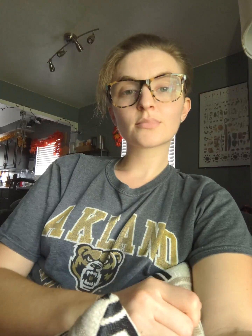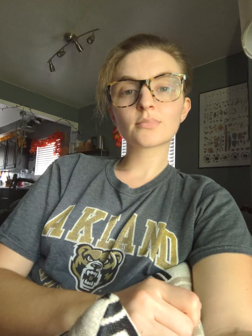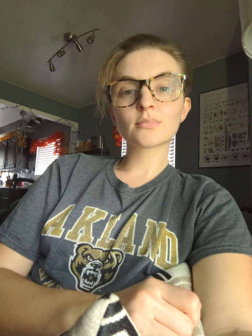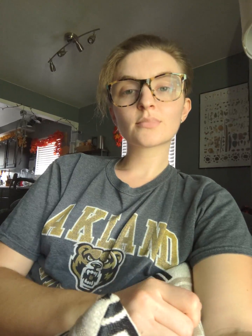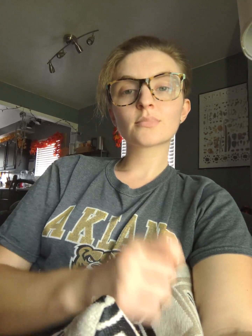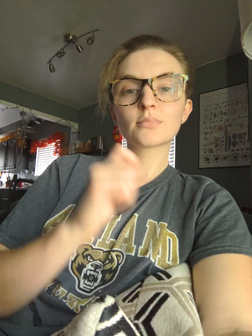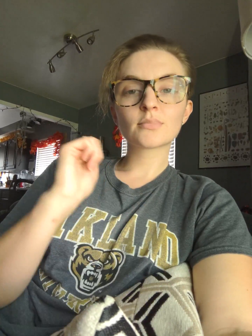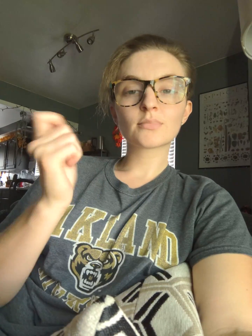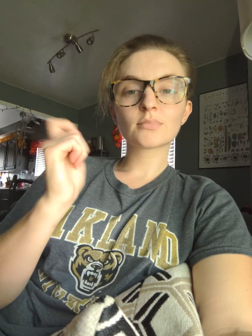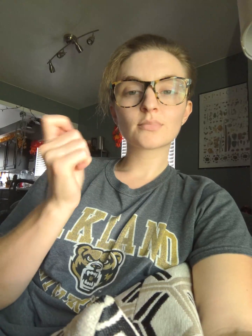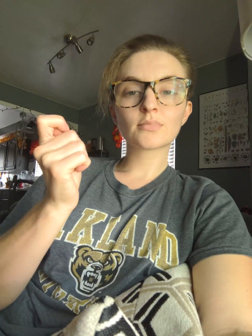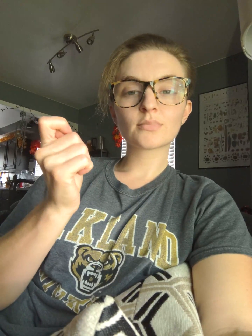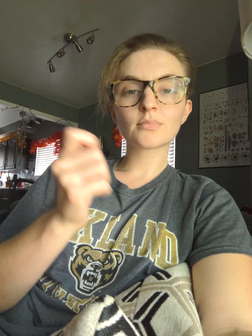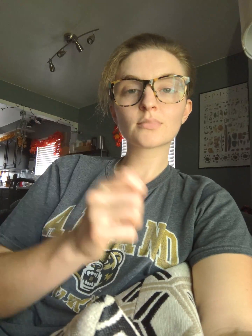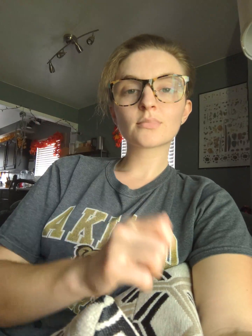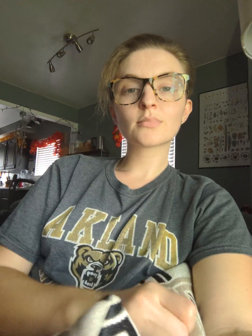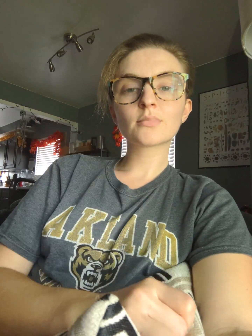bat